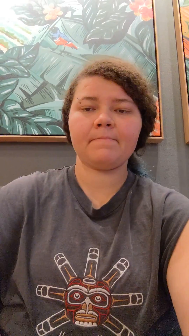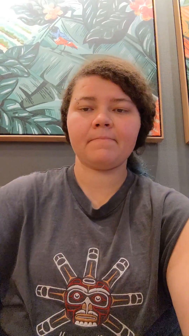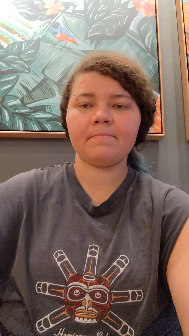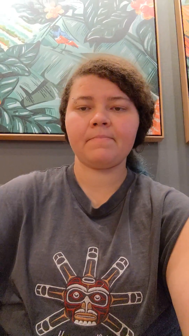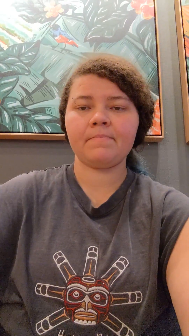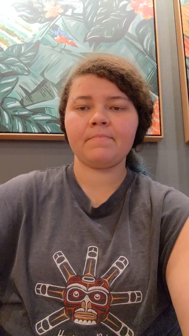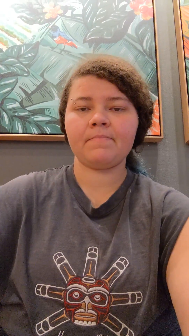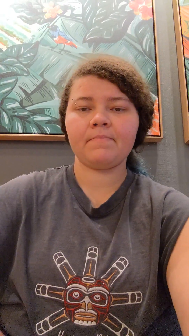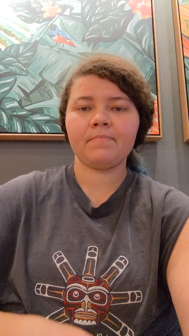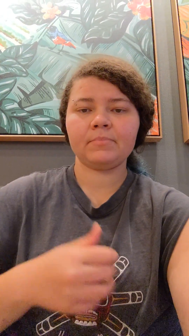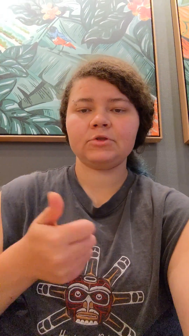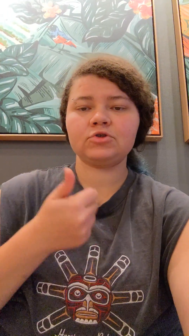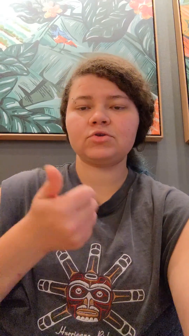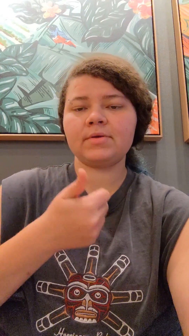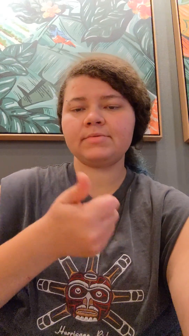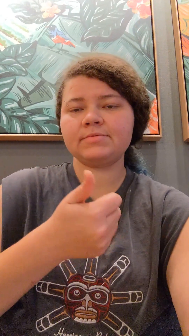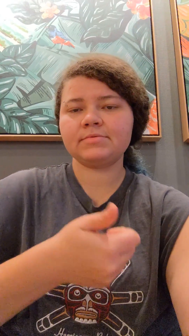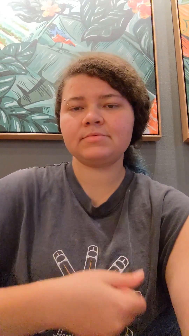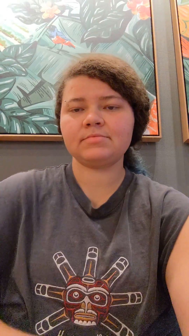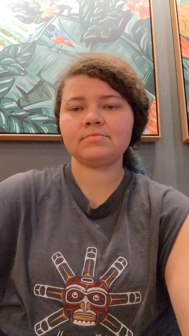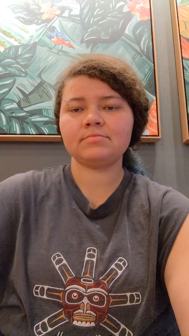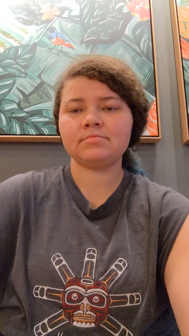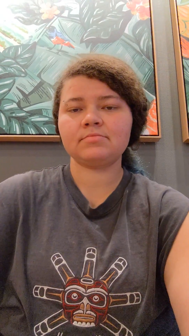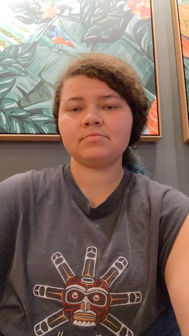chase